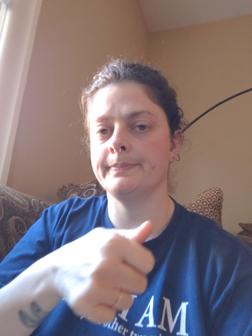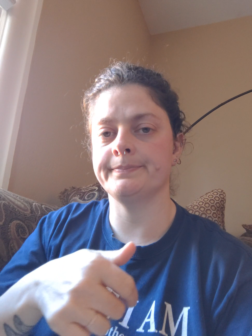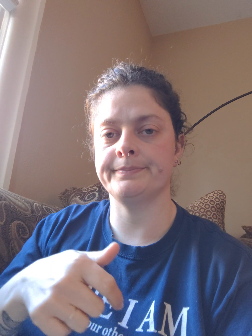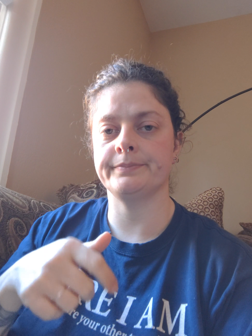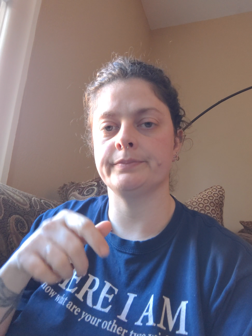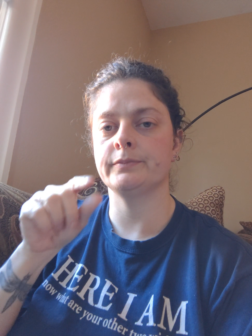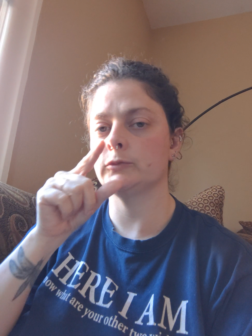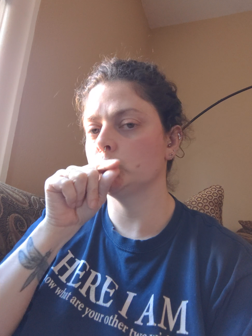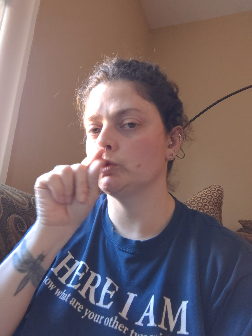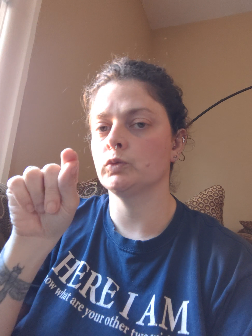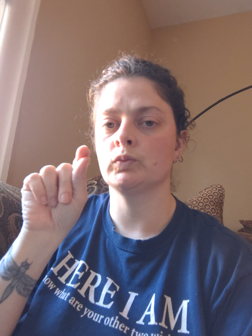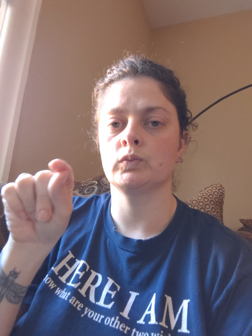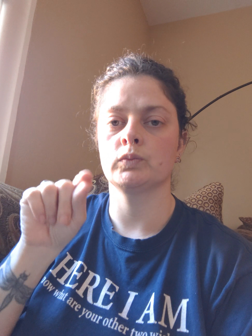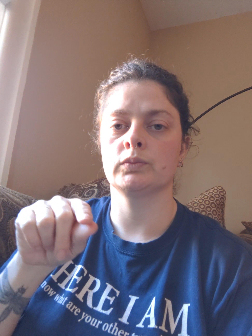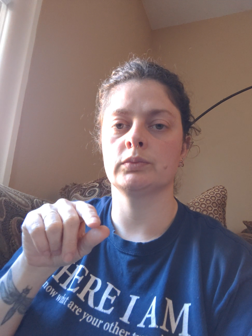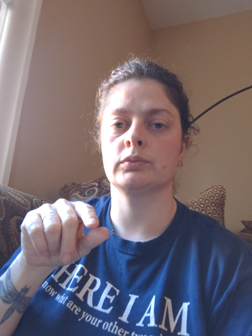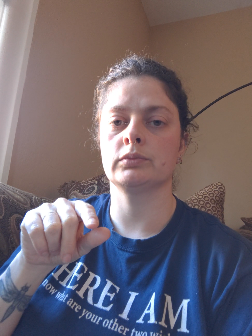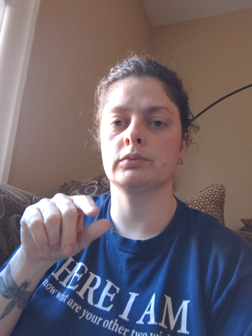goose